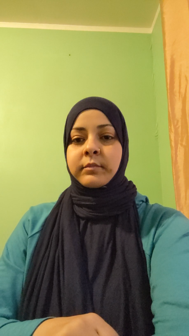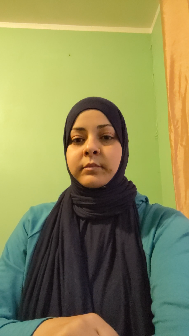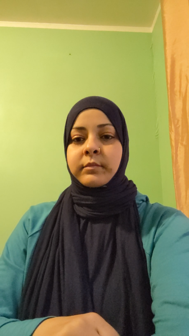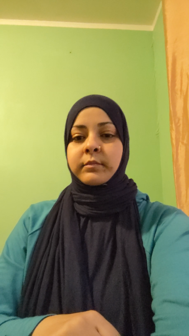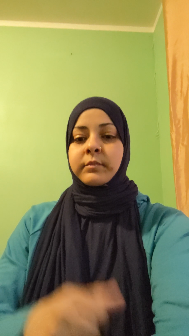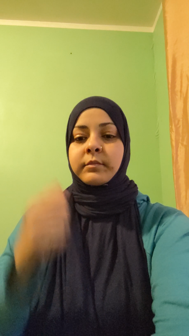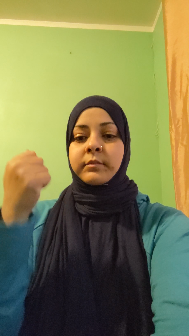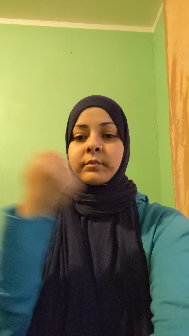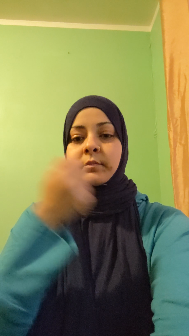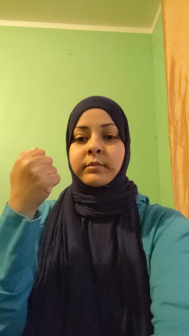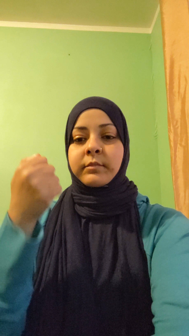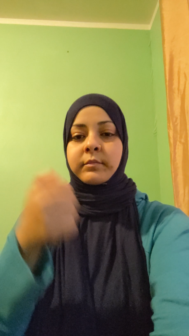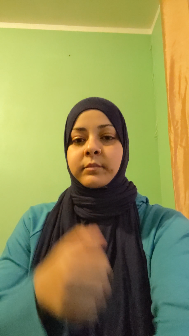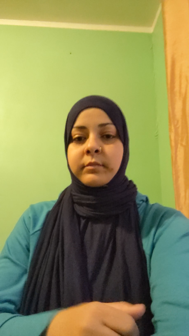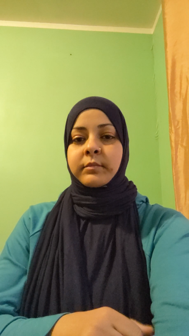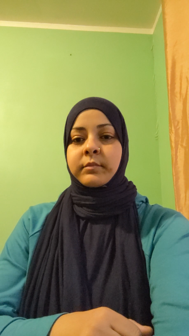hit